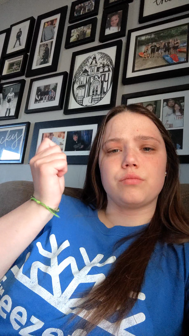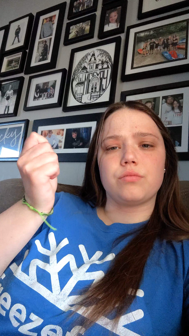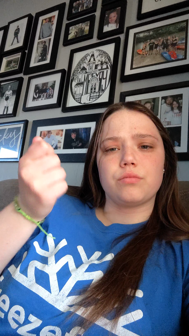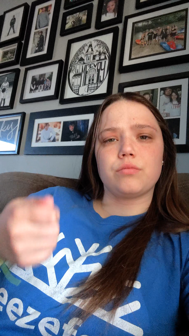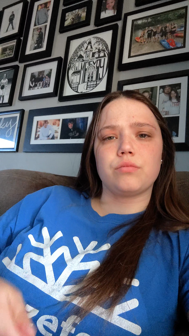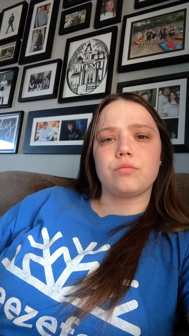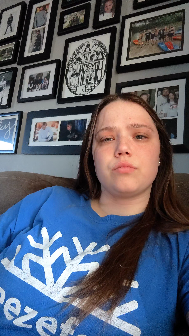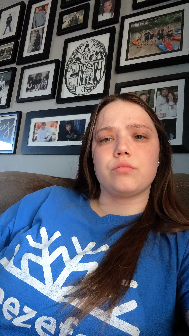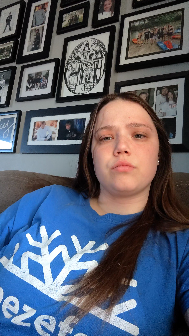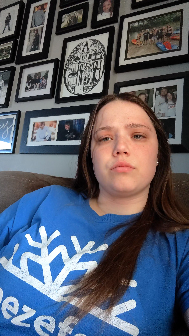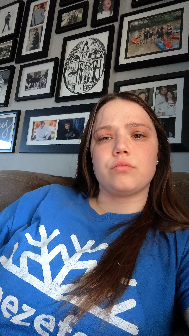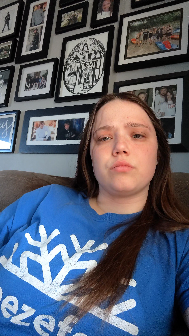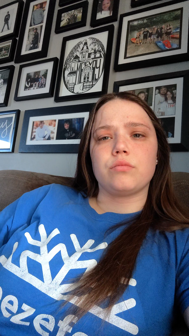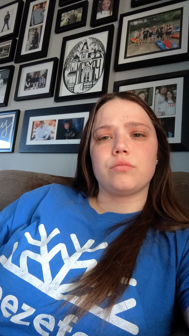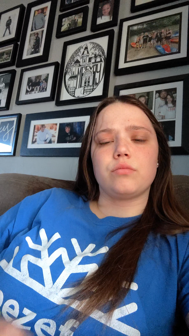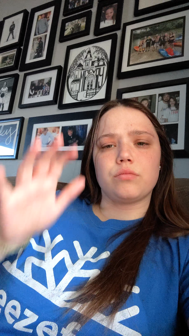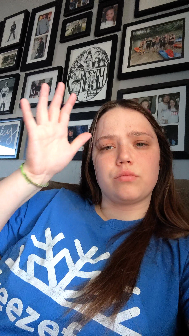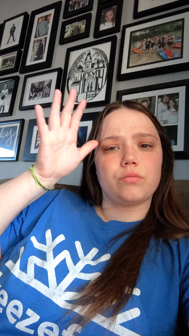moose